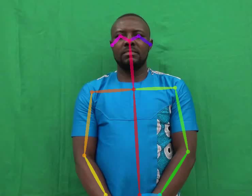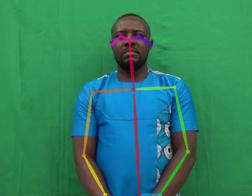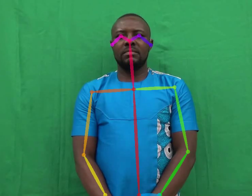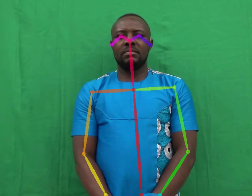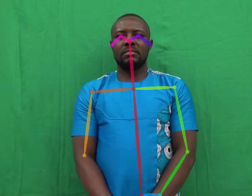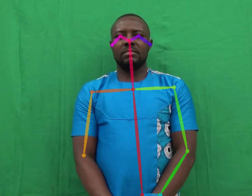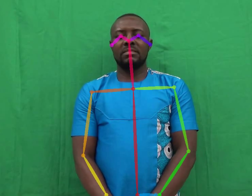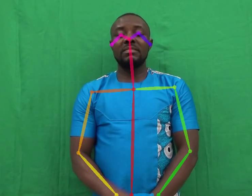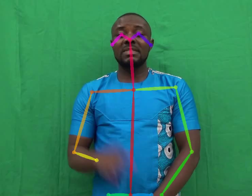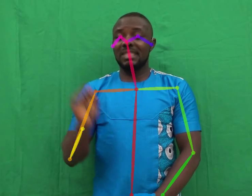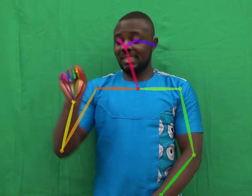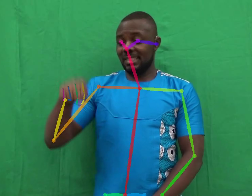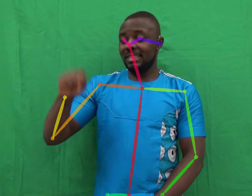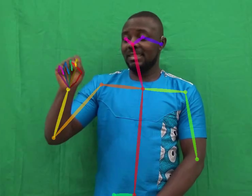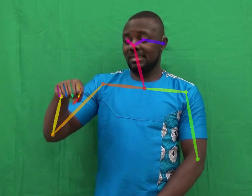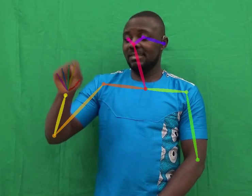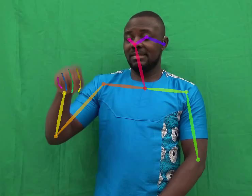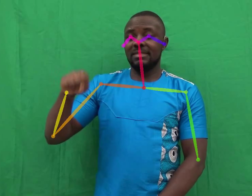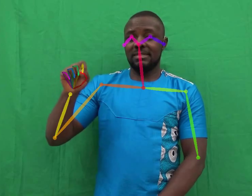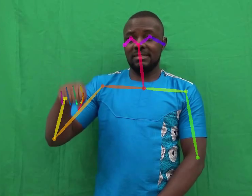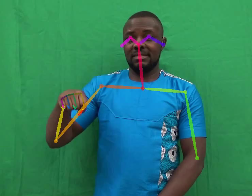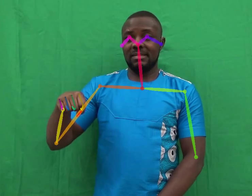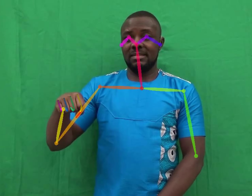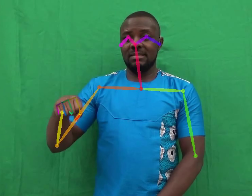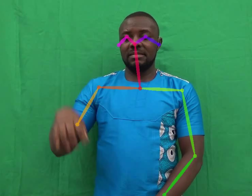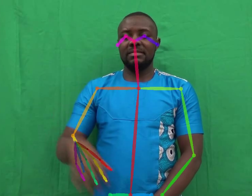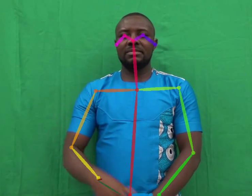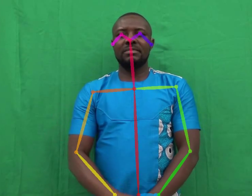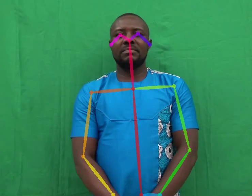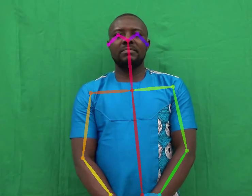yes